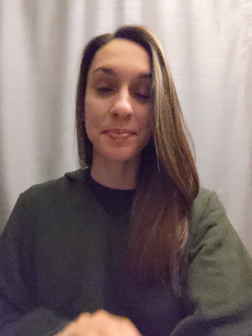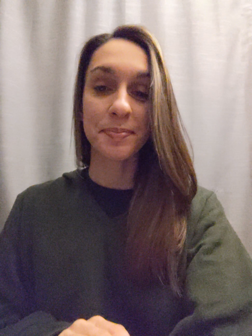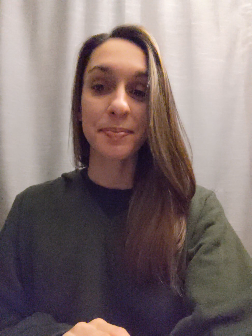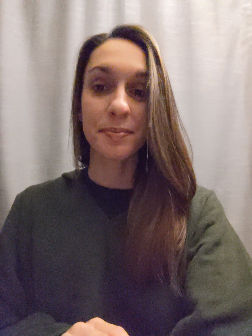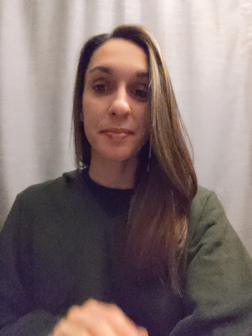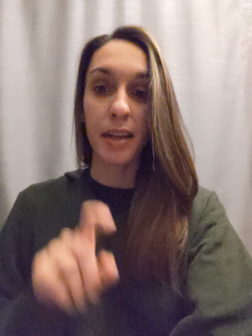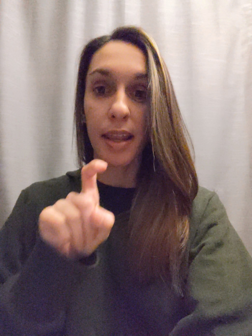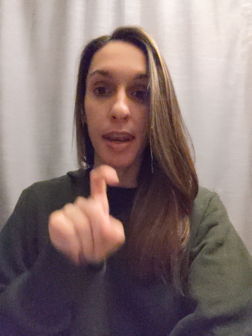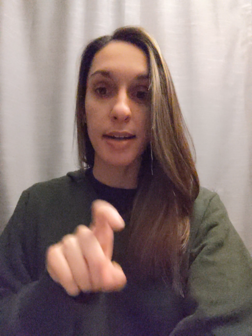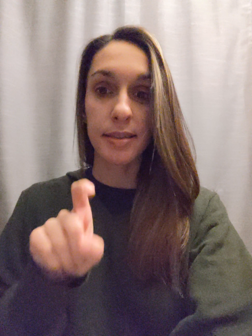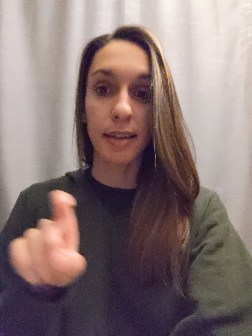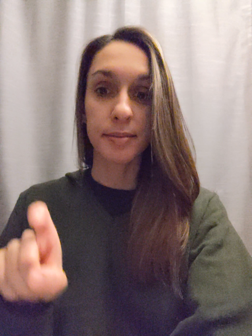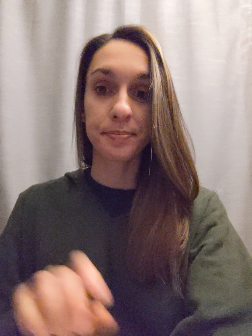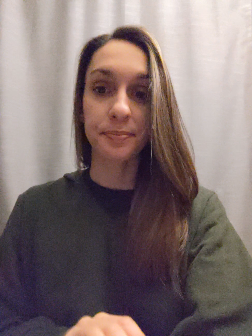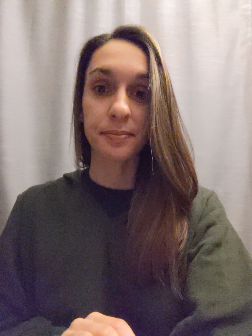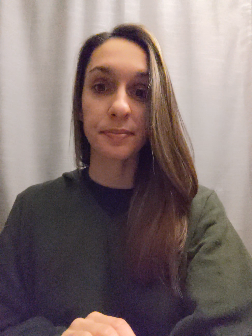closet